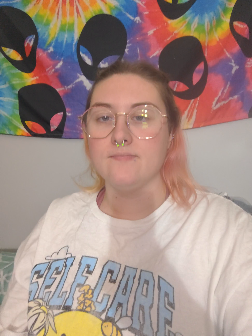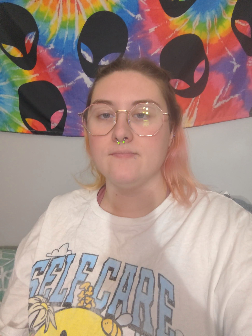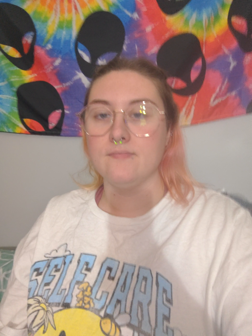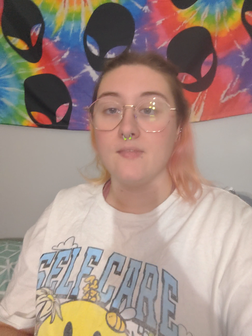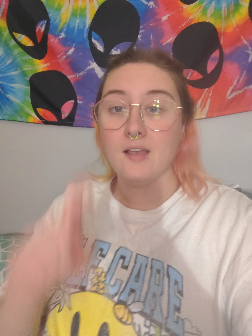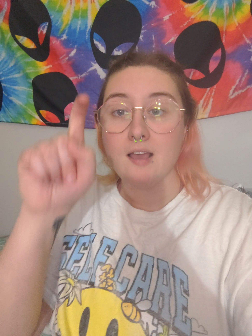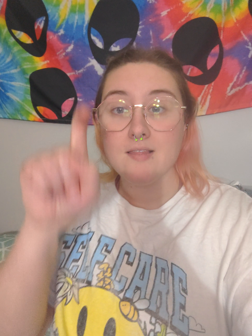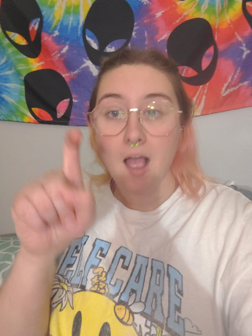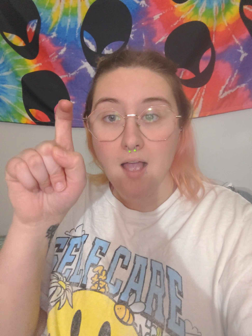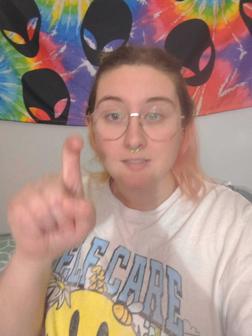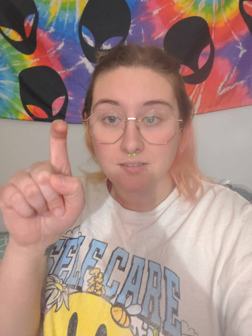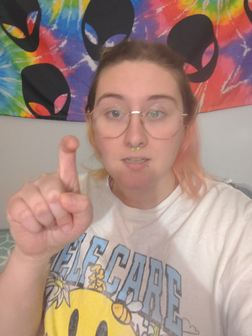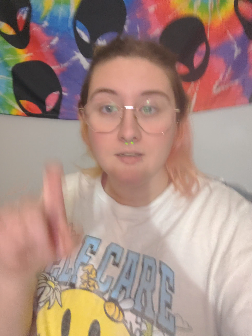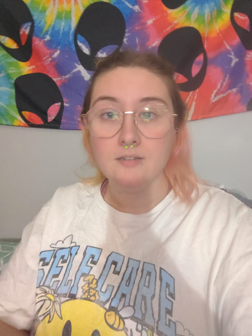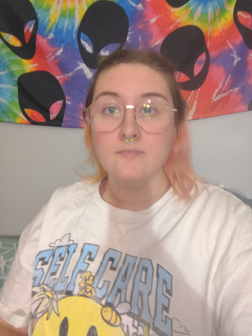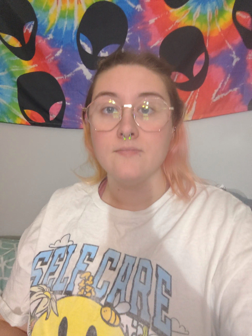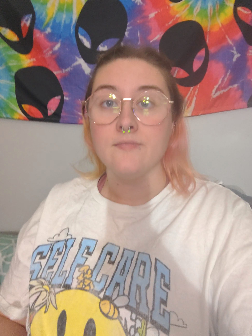closet